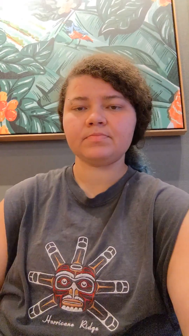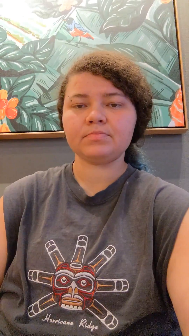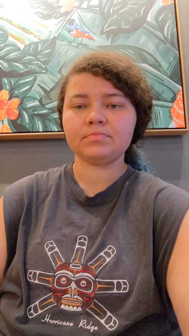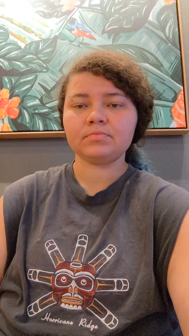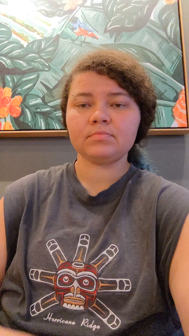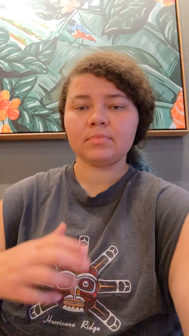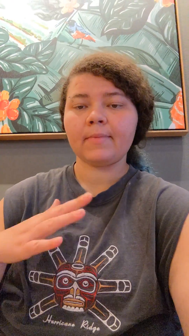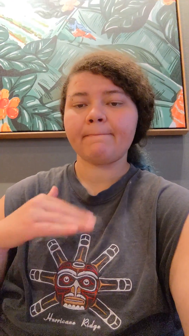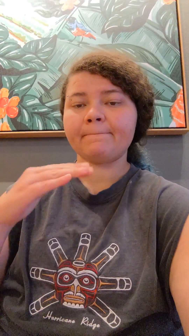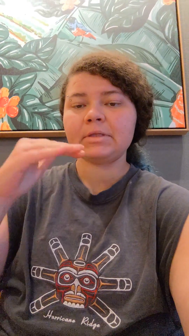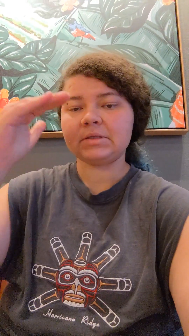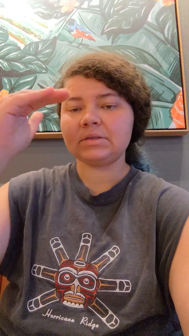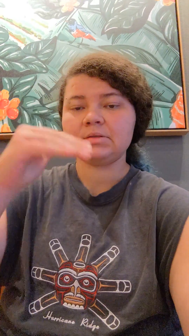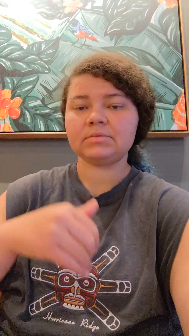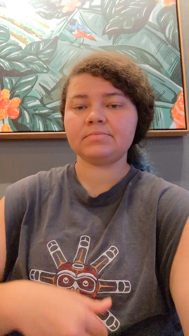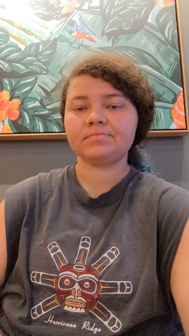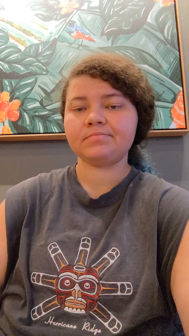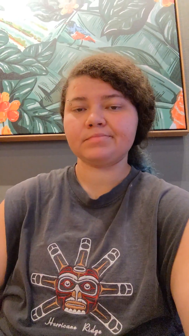build